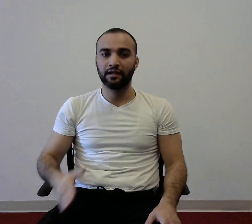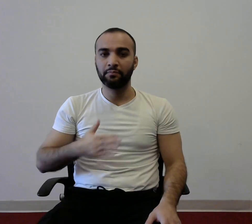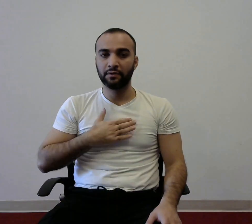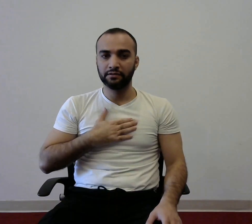mən